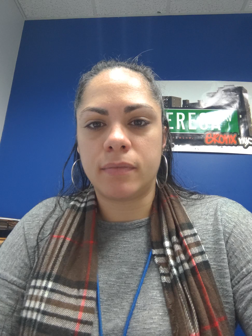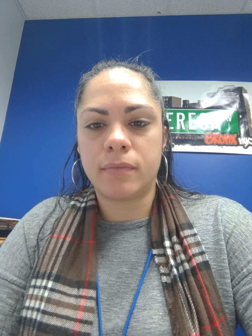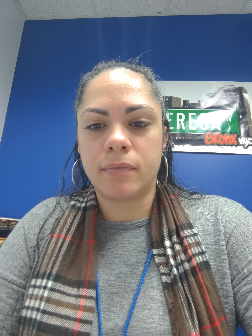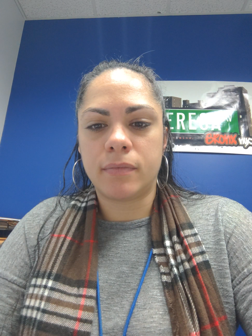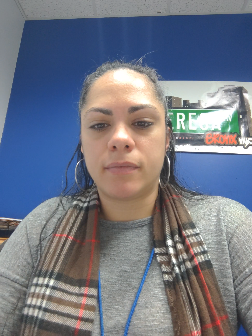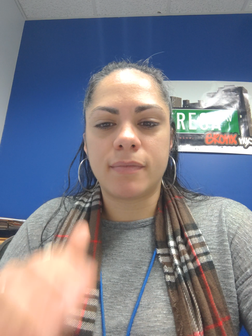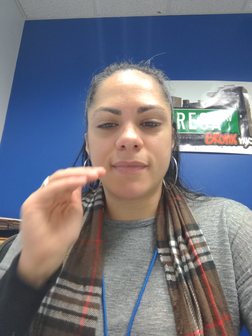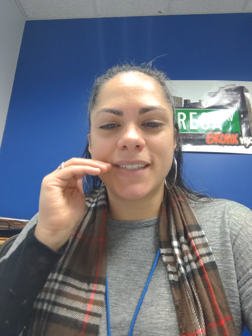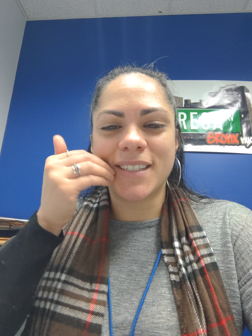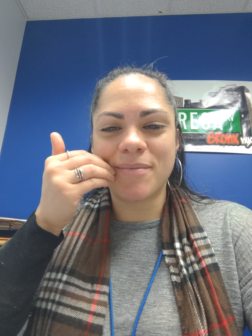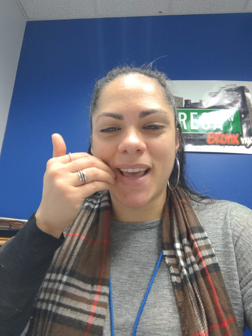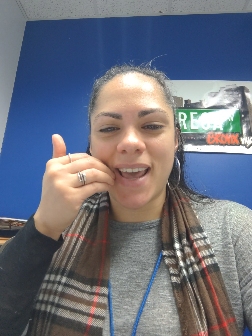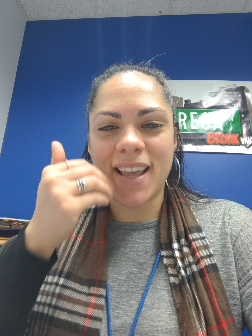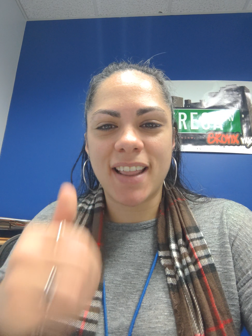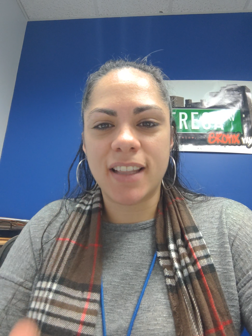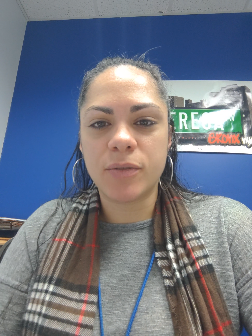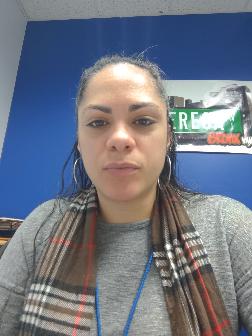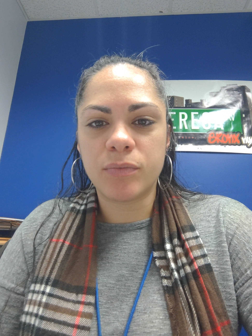smile